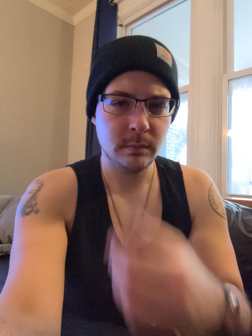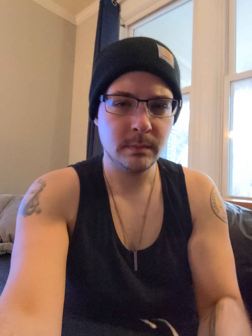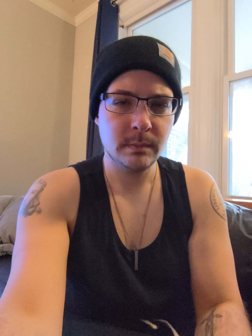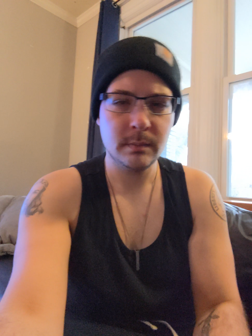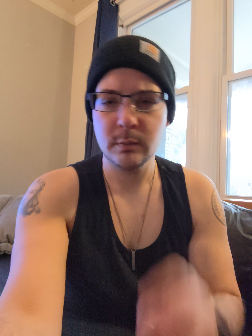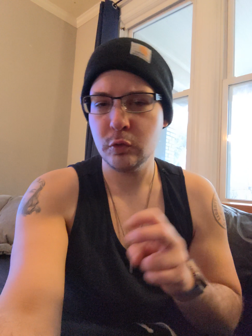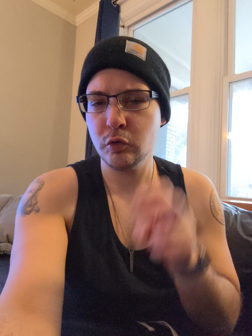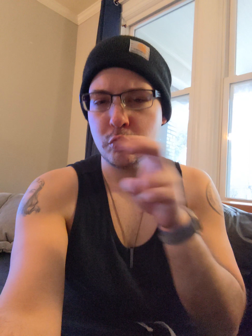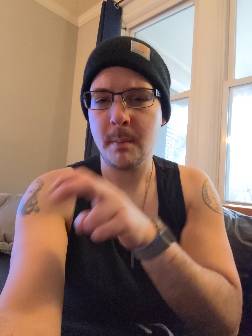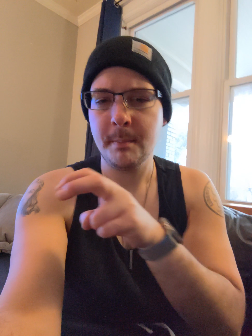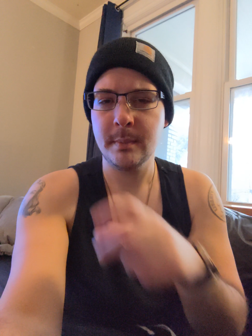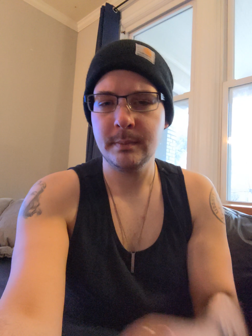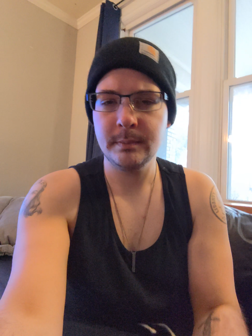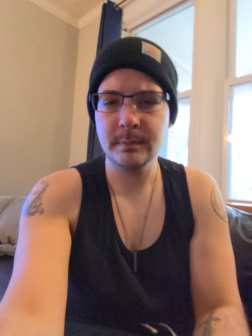jump